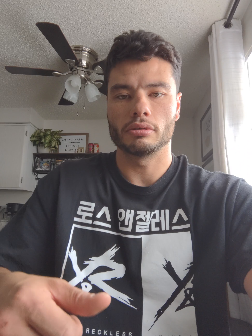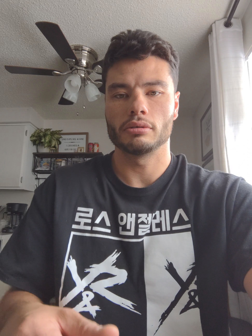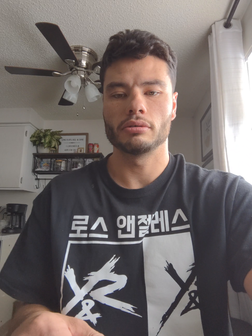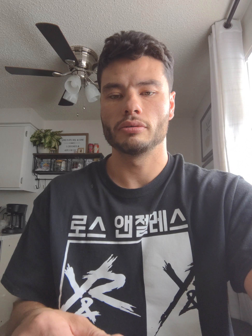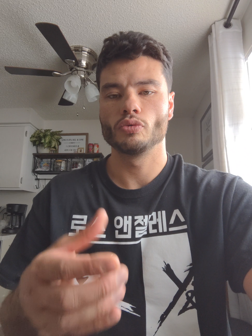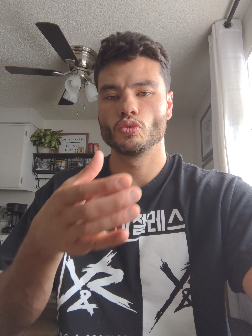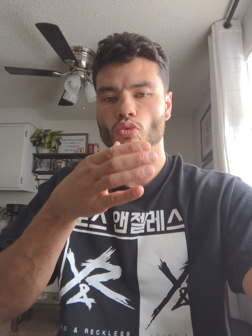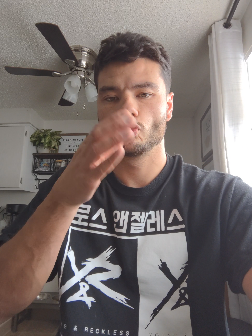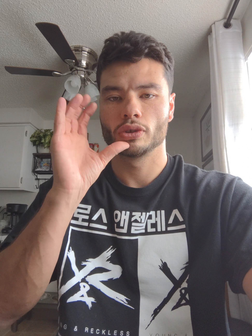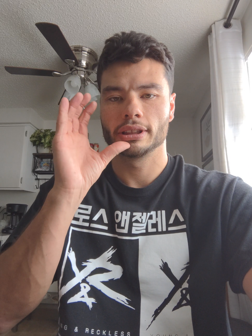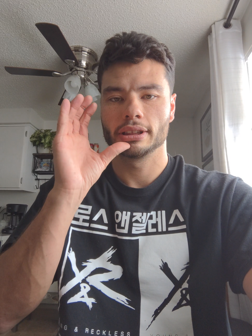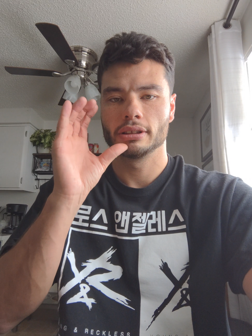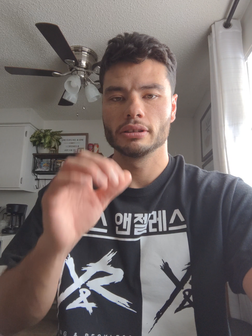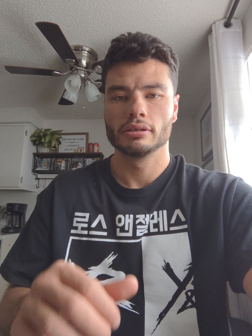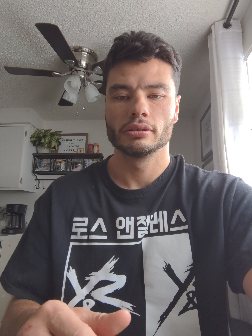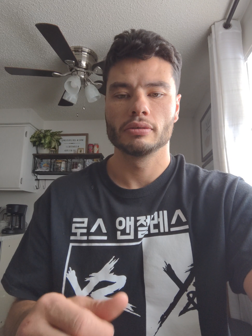drink